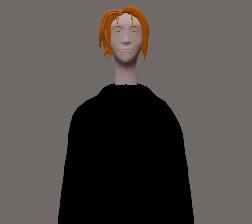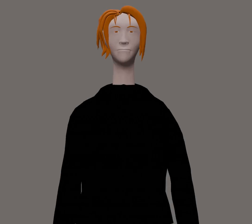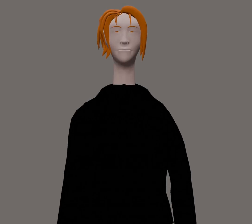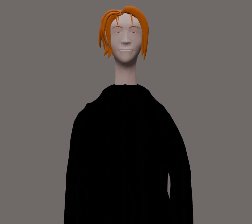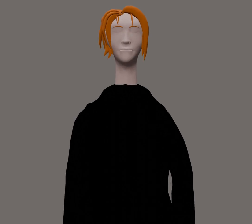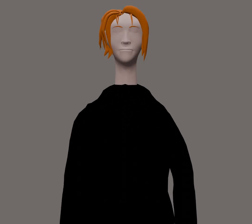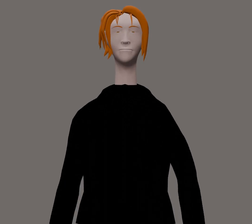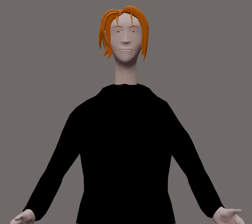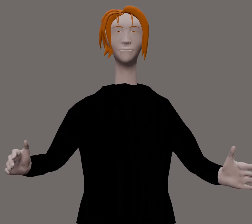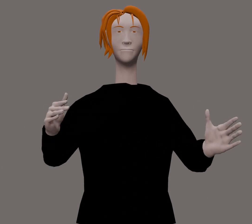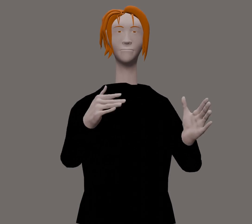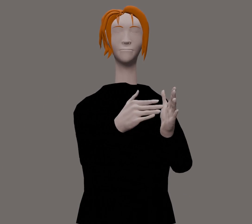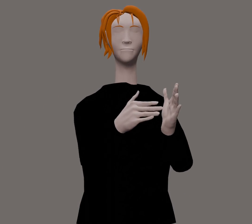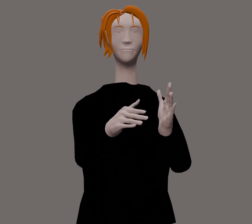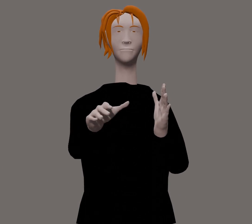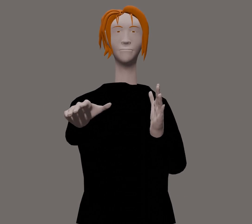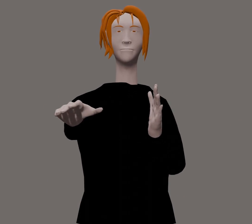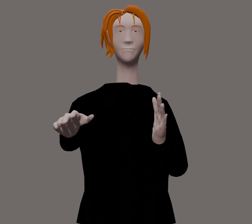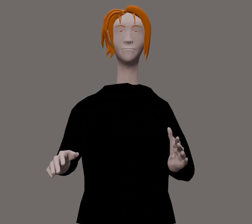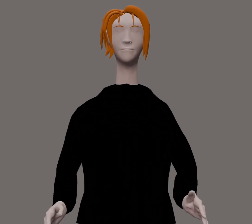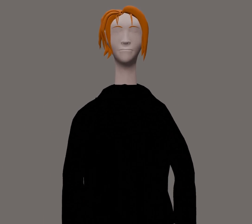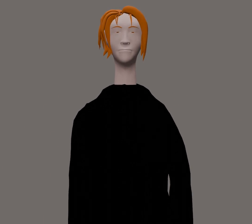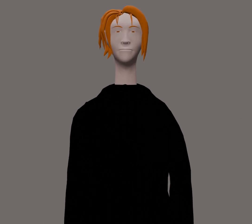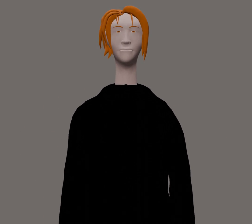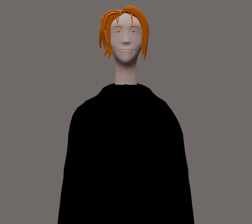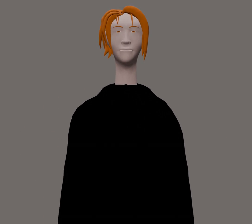Bounce Email